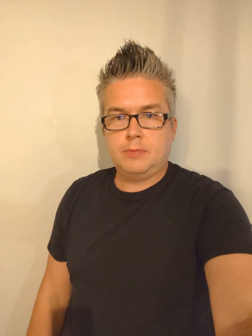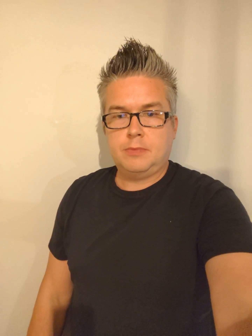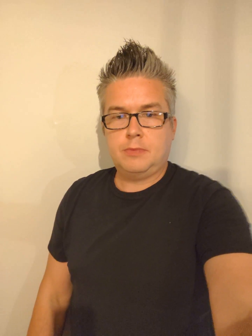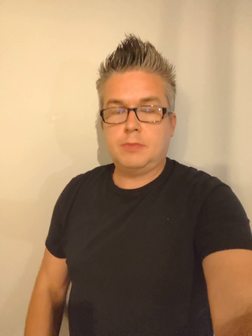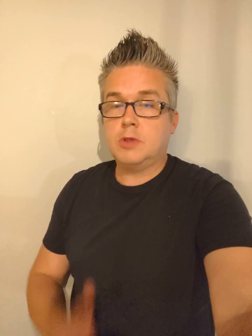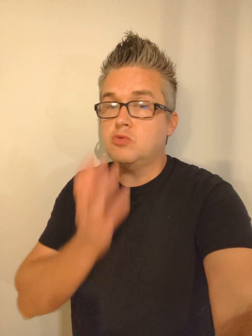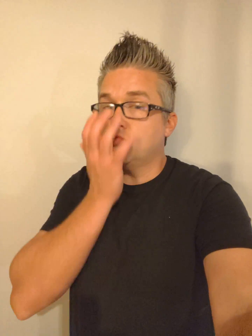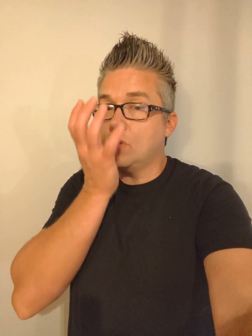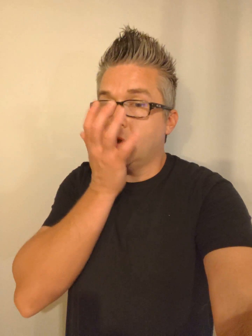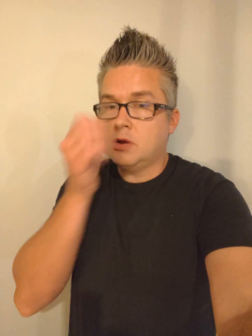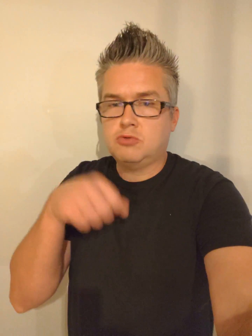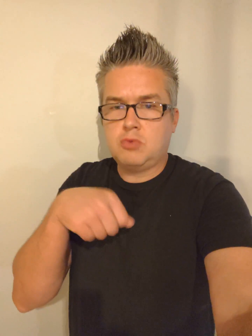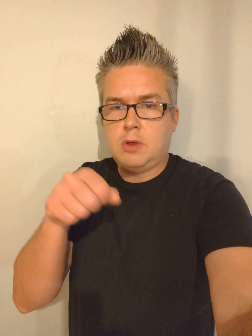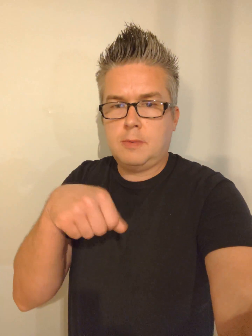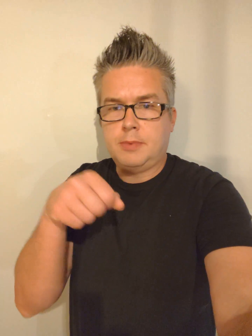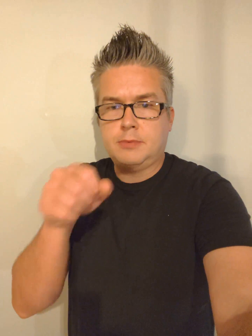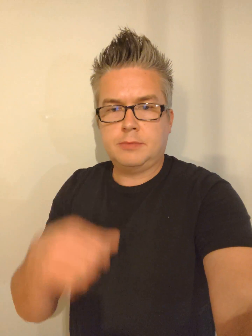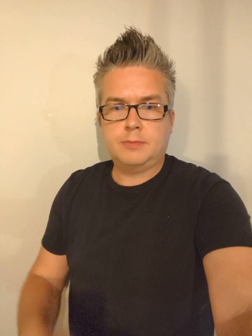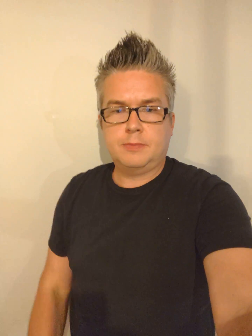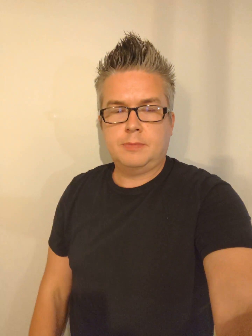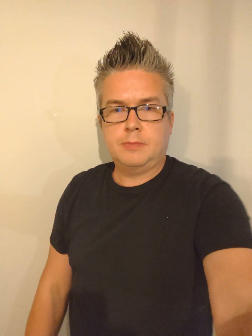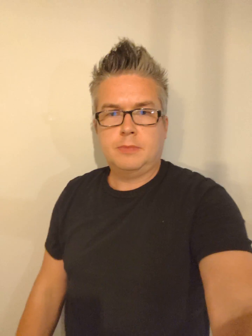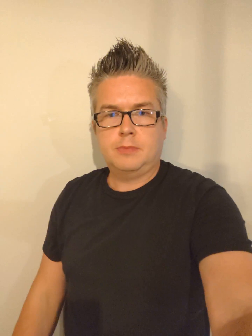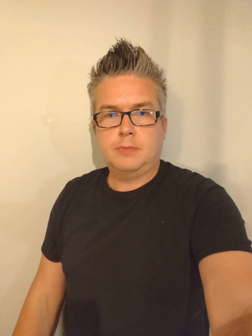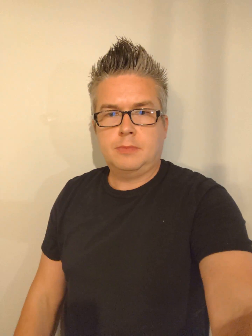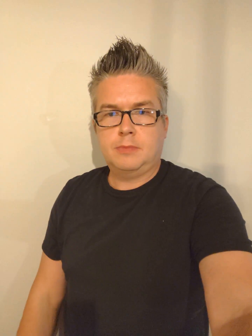lawn mower